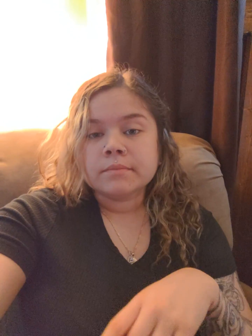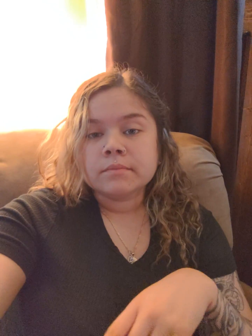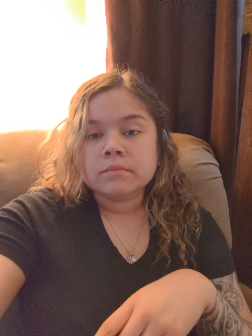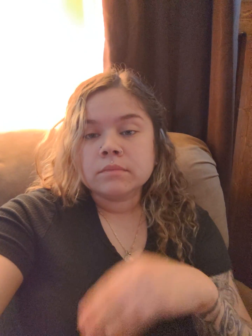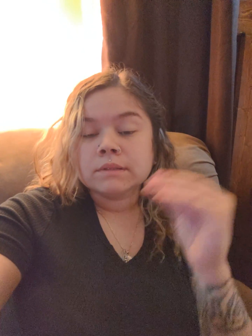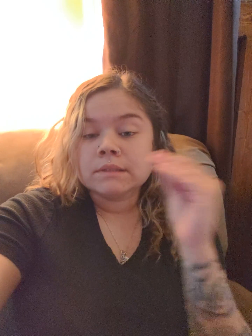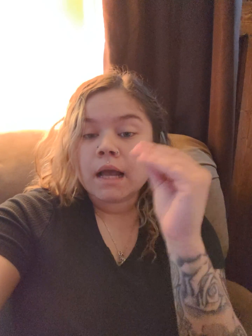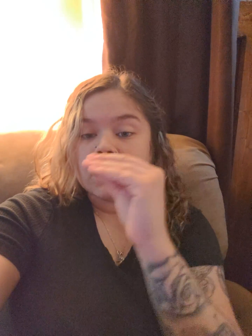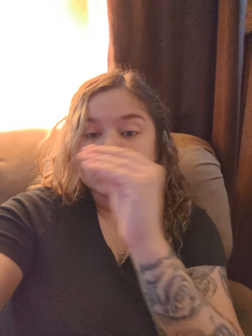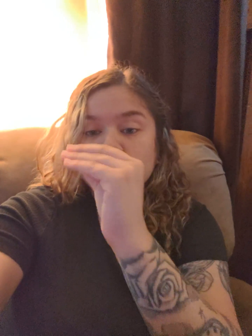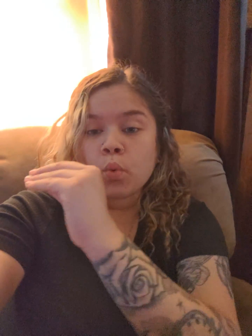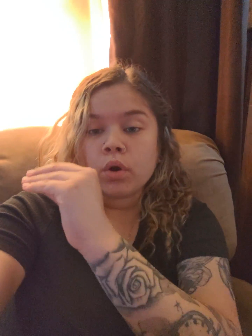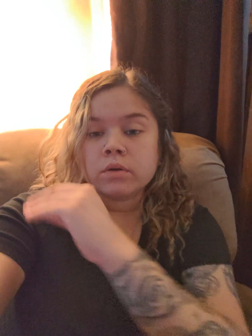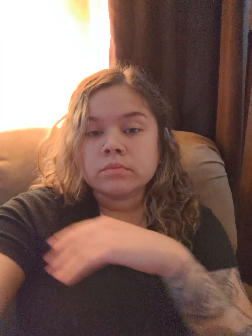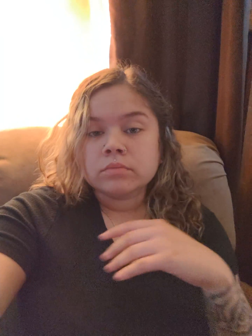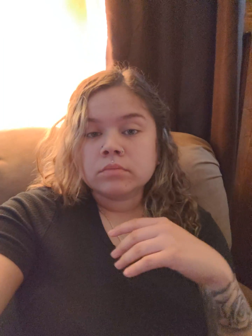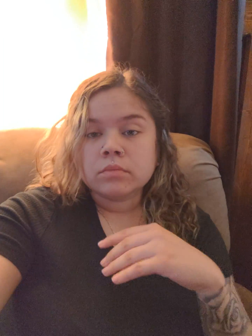dinosaur